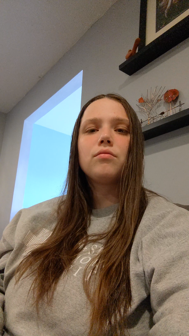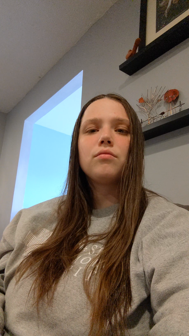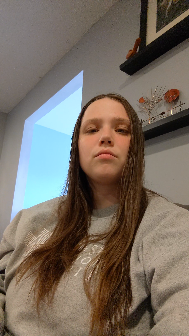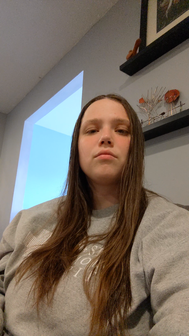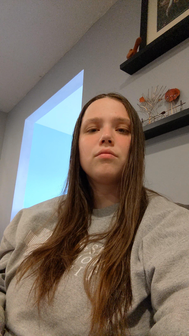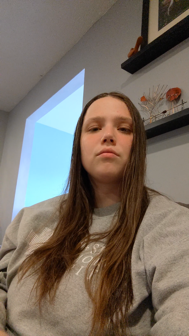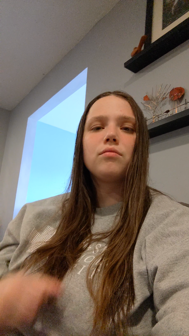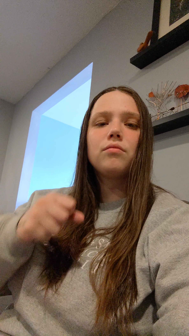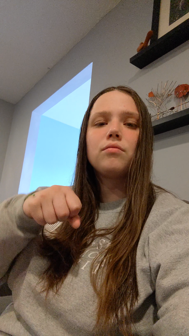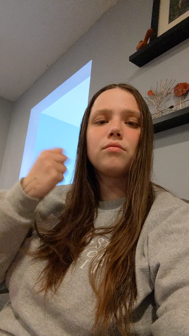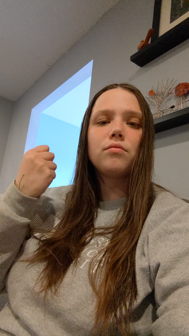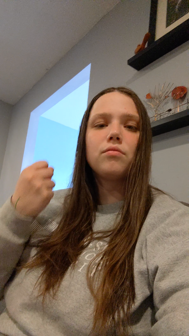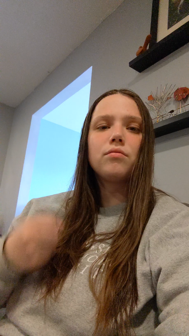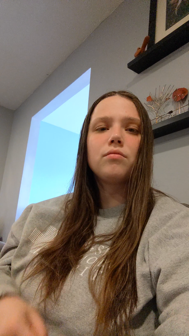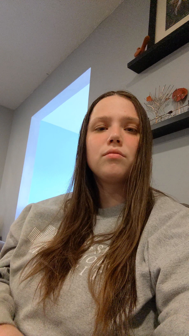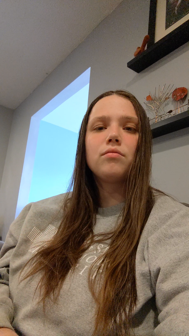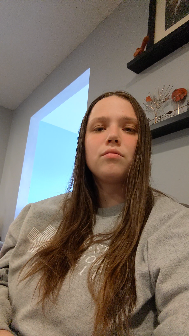break